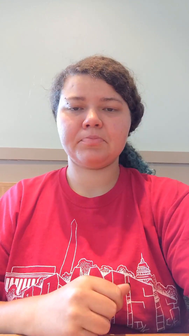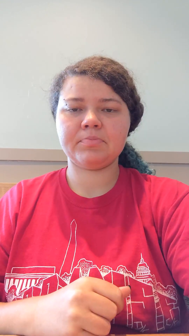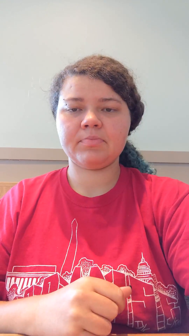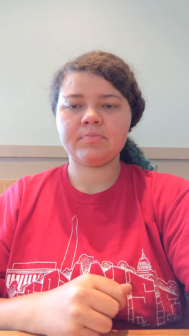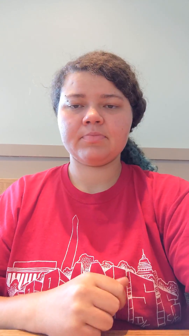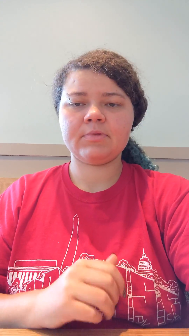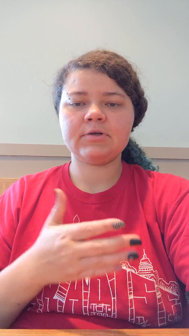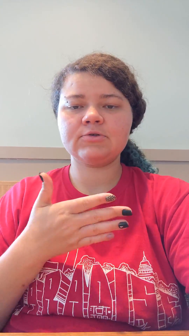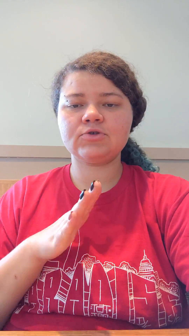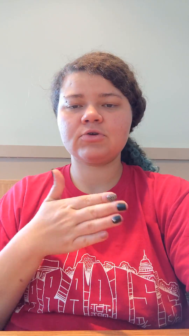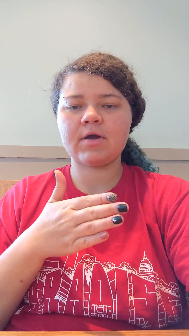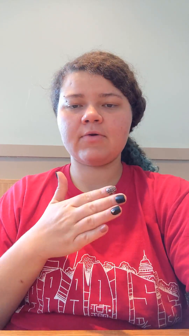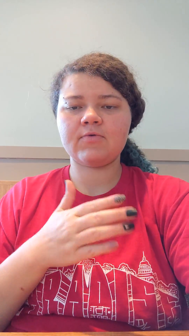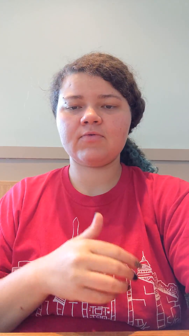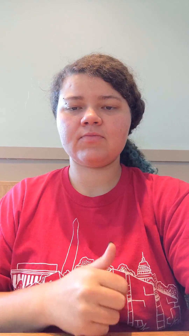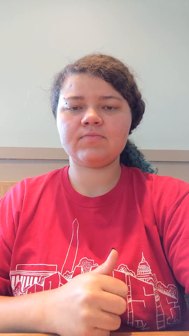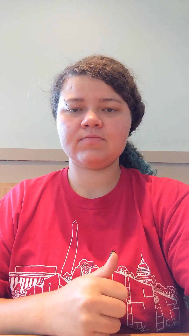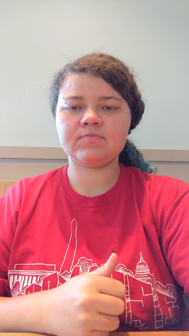share